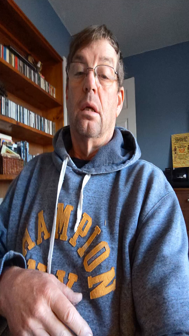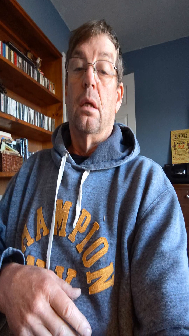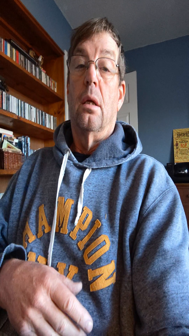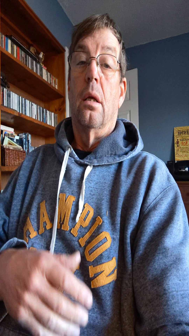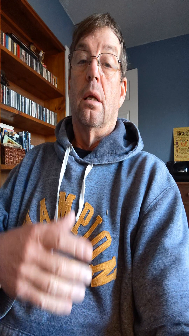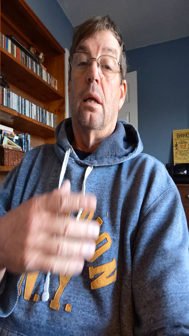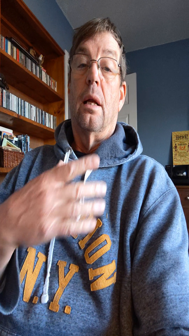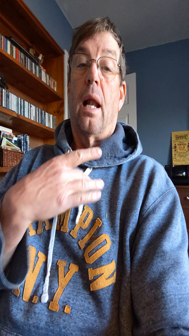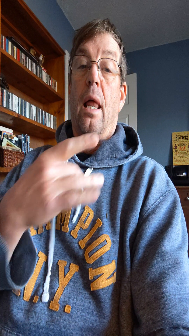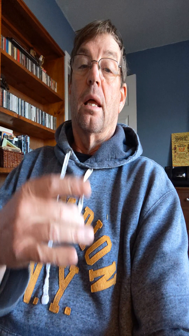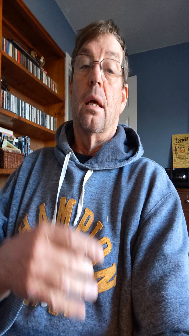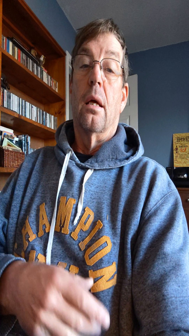like